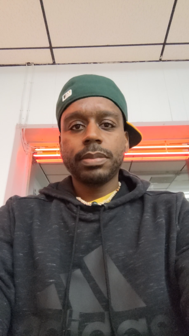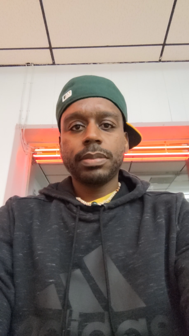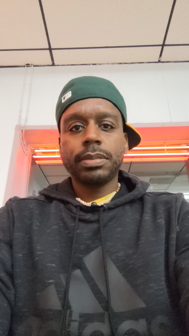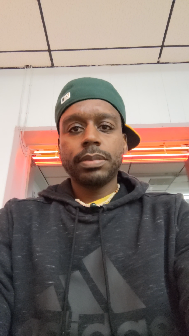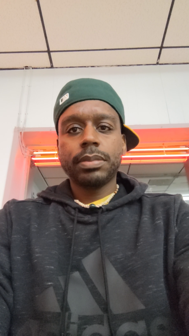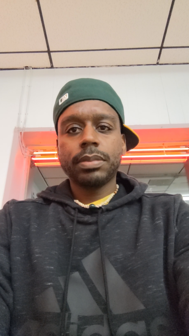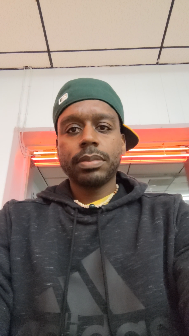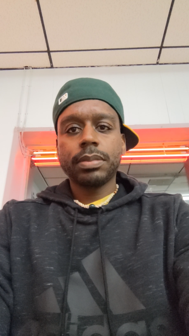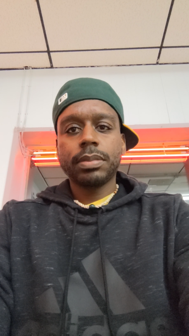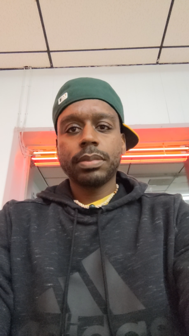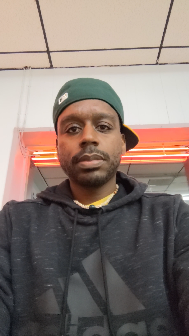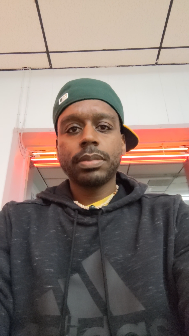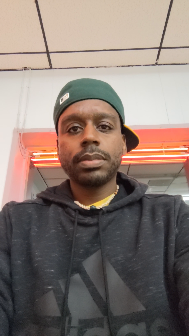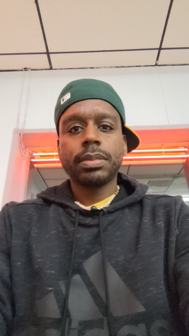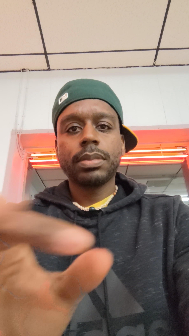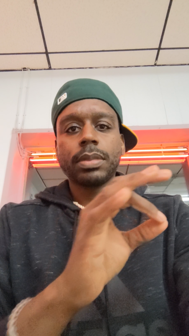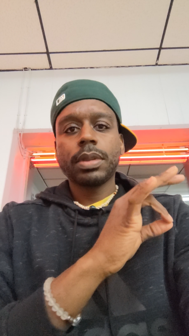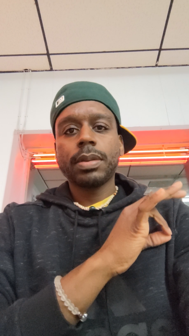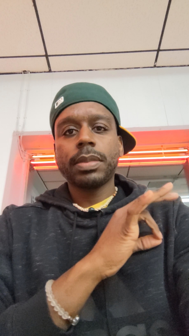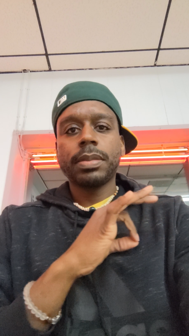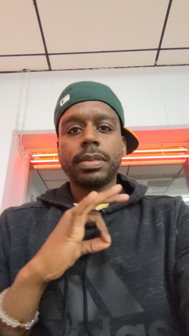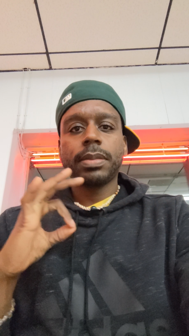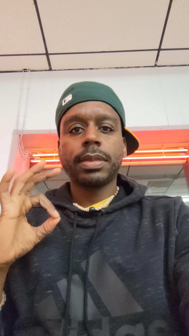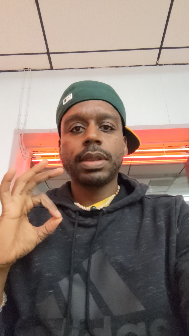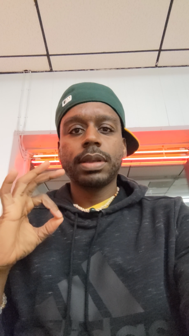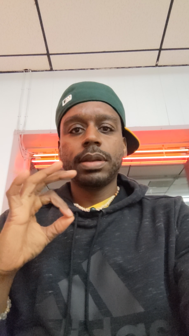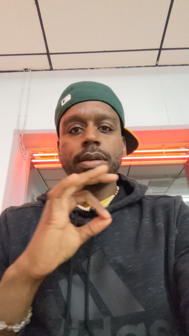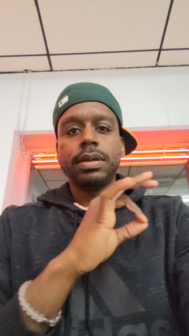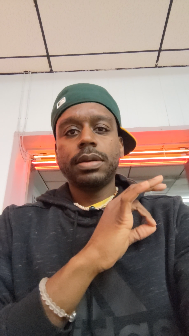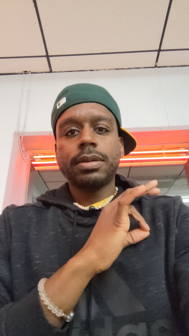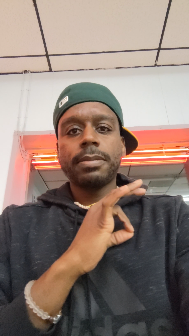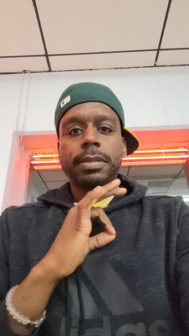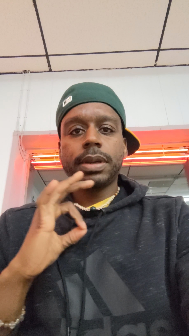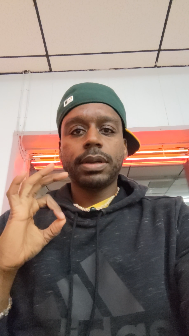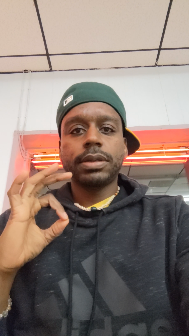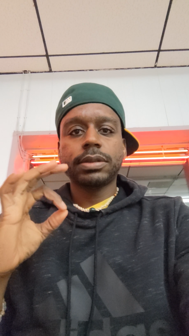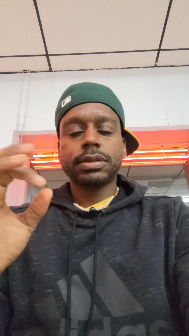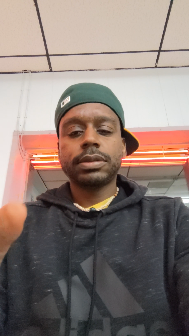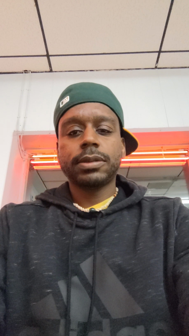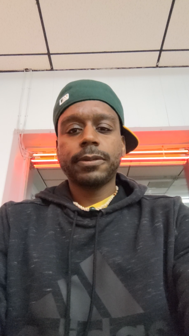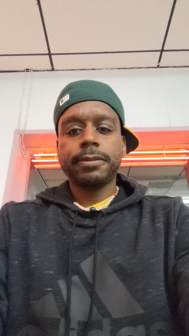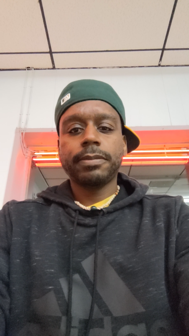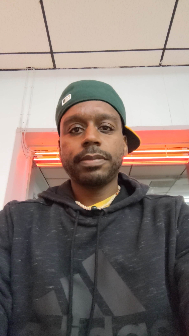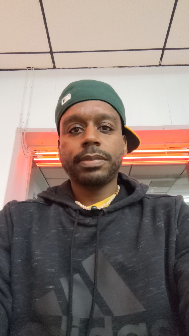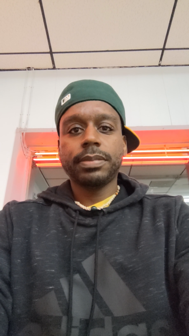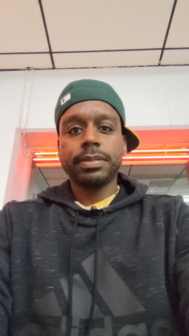beads